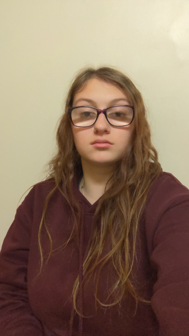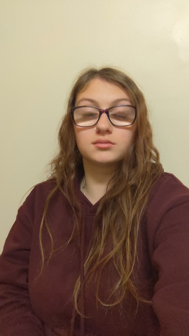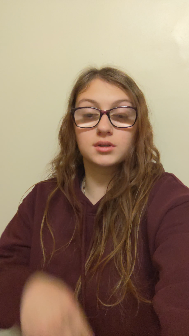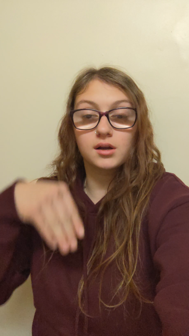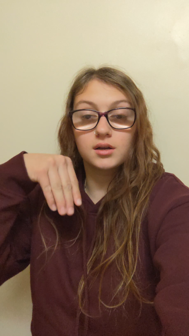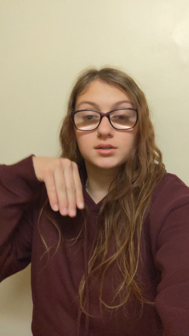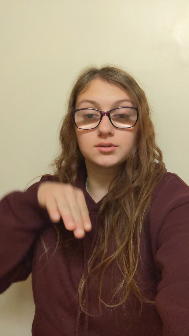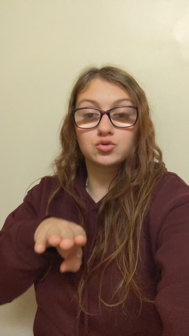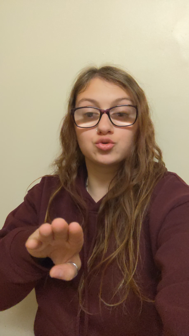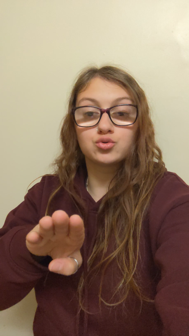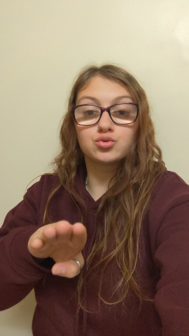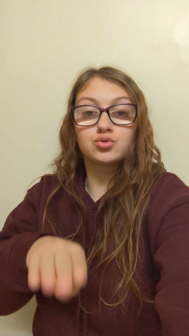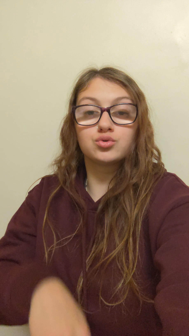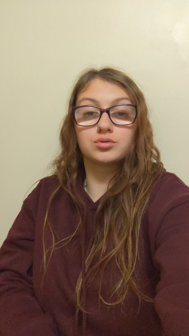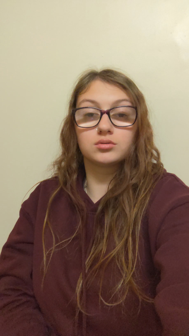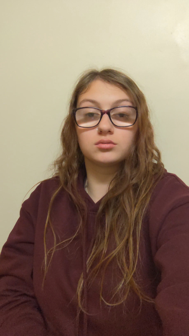enter